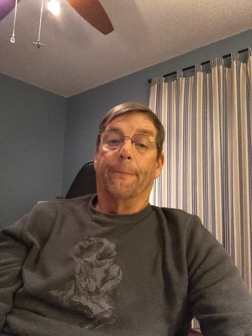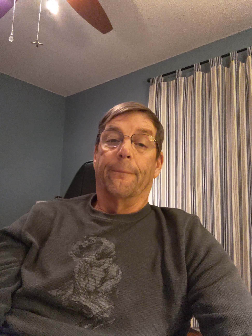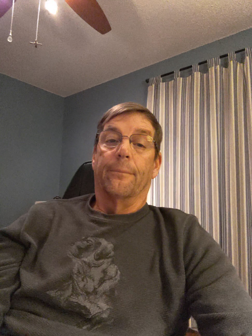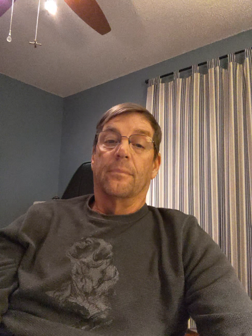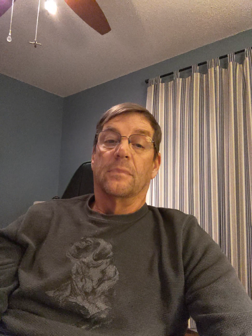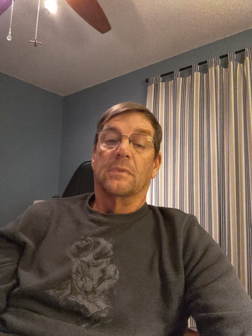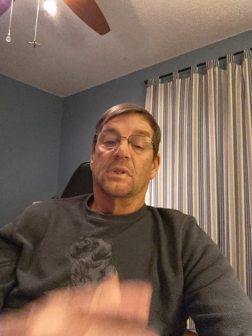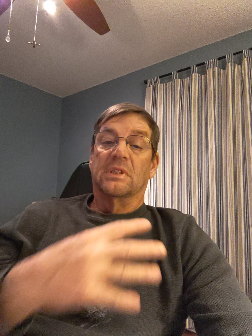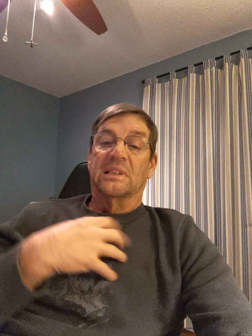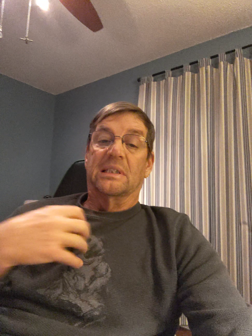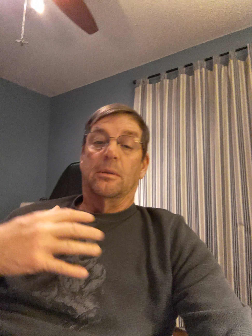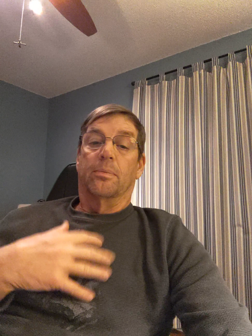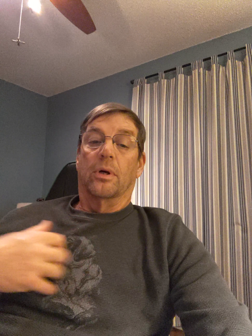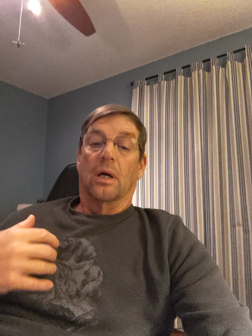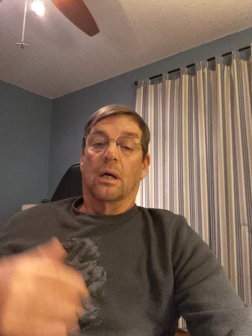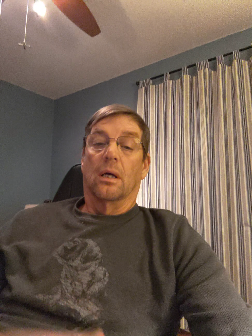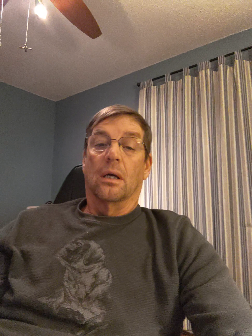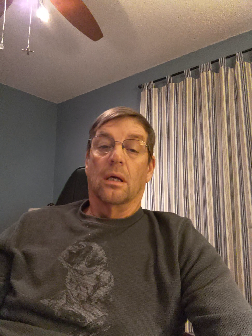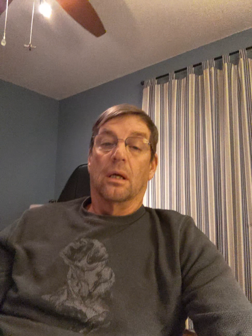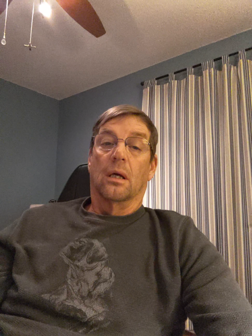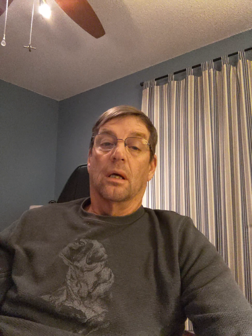zebra